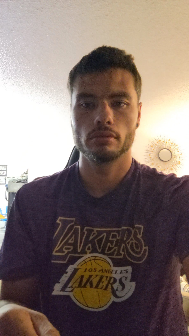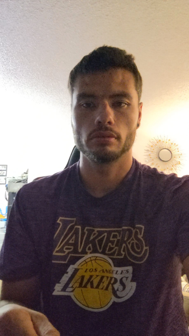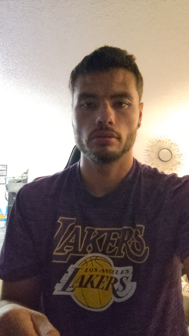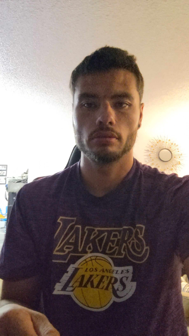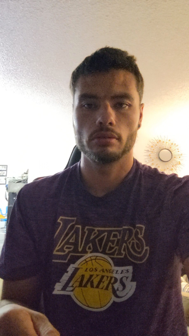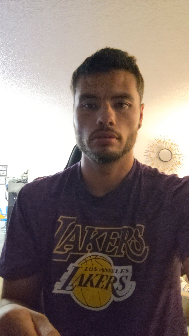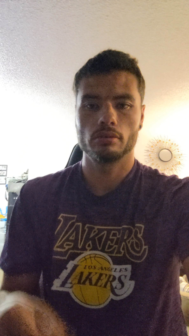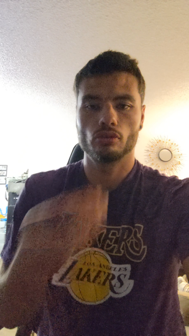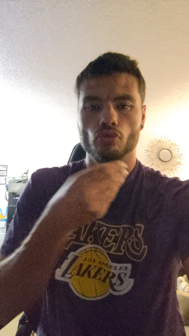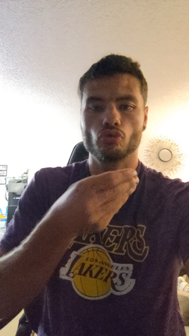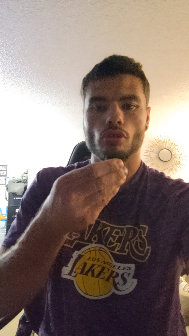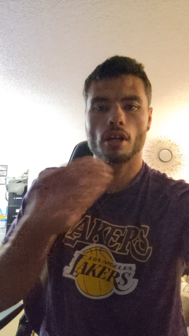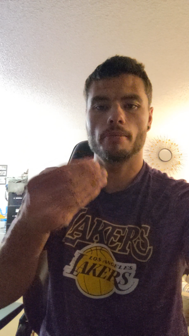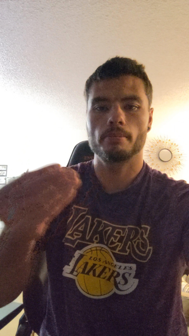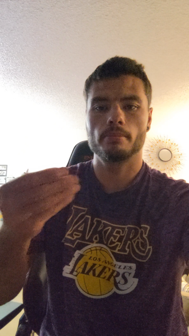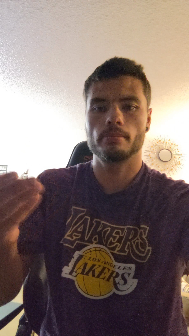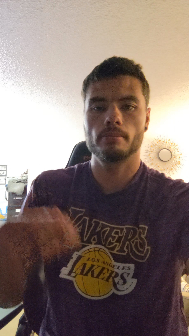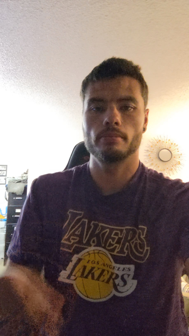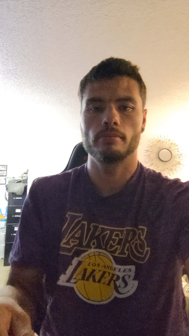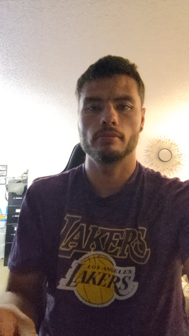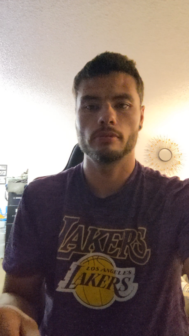shopping